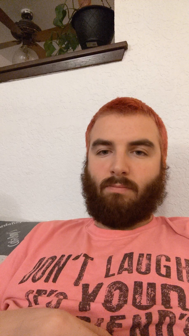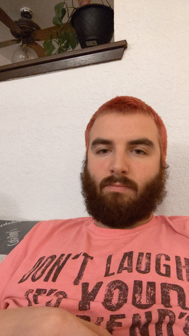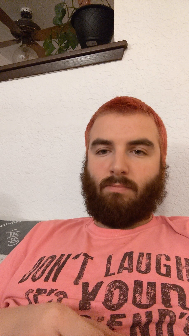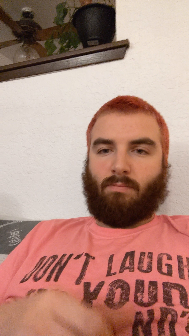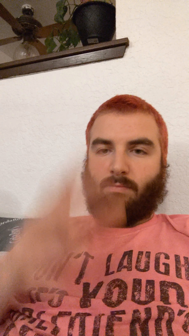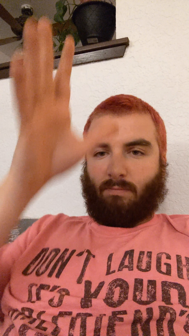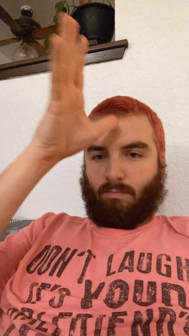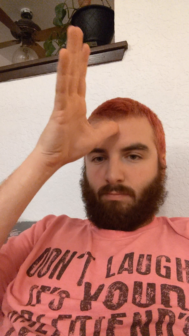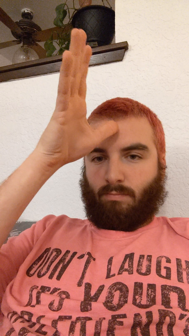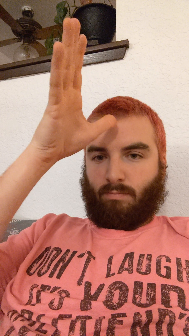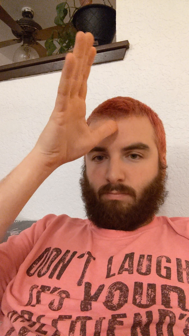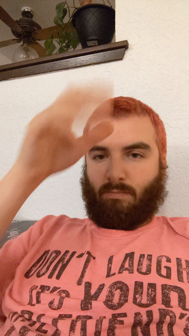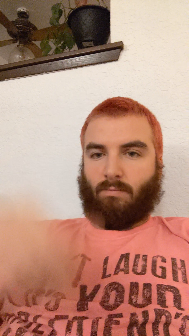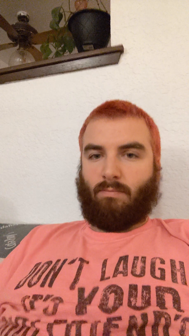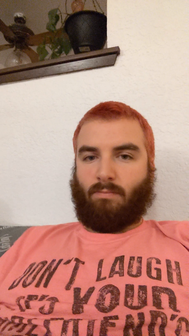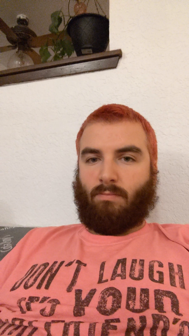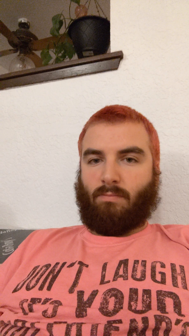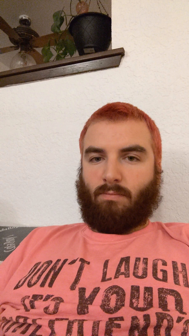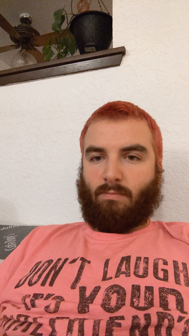daddy